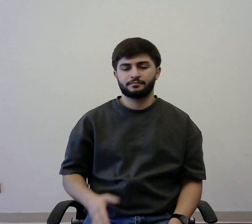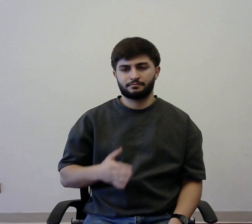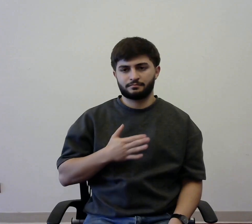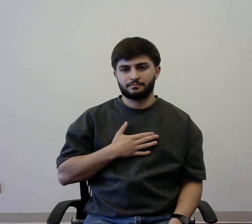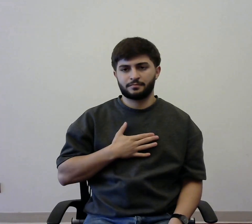mən